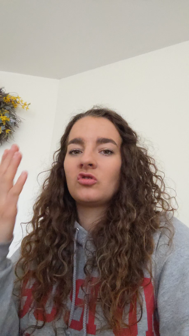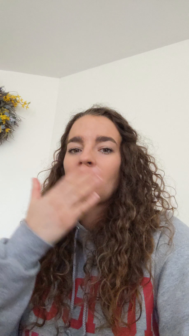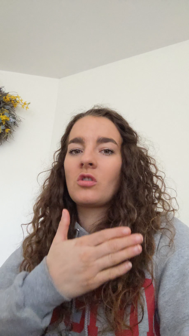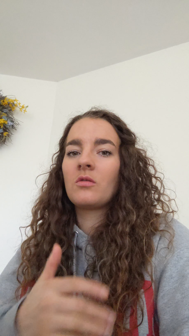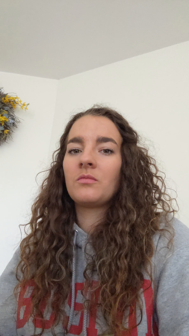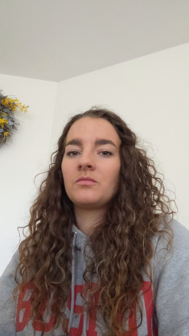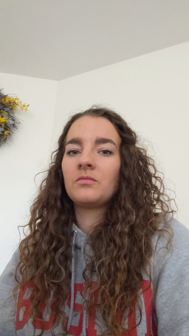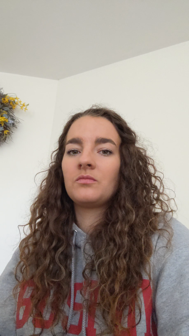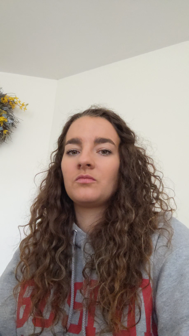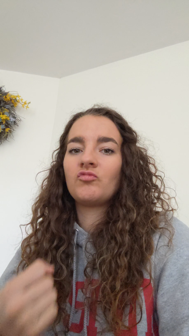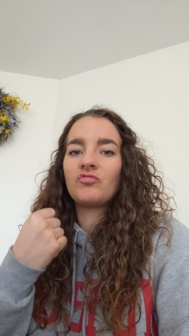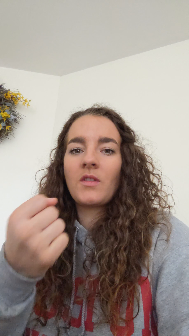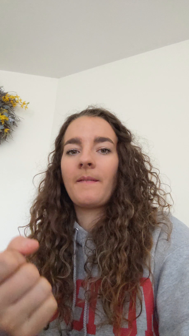drive